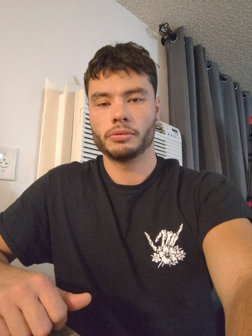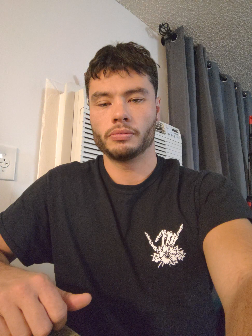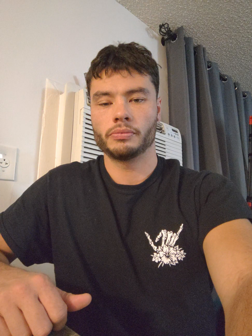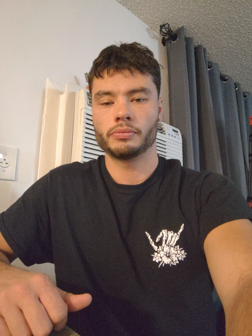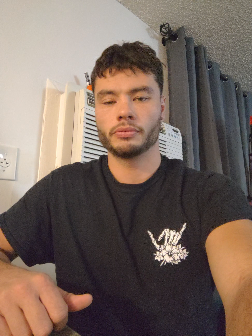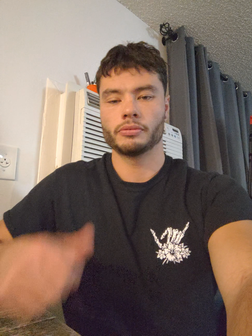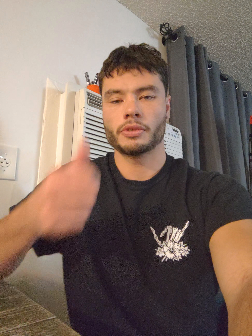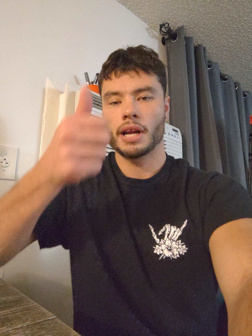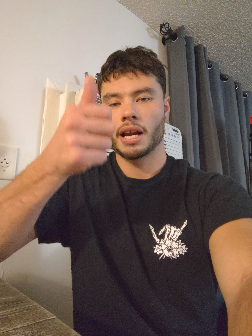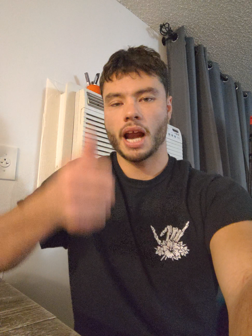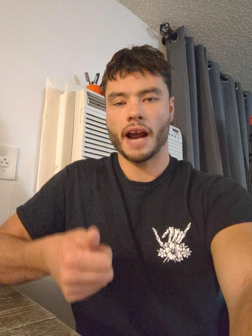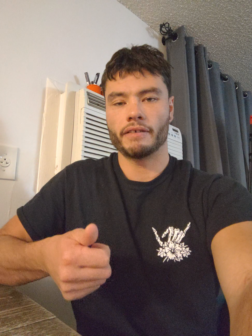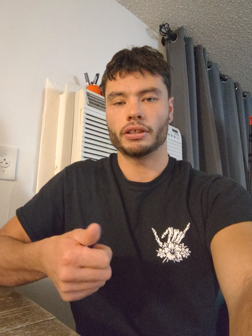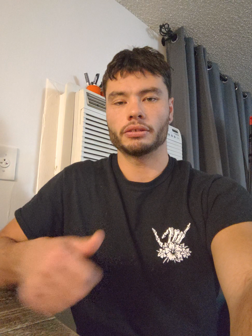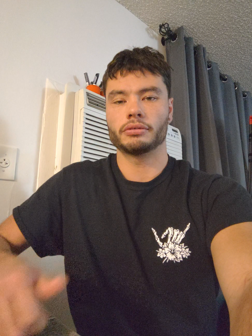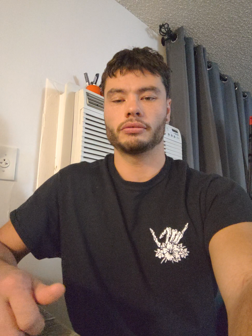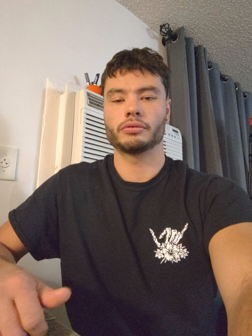every